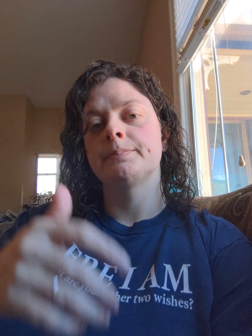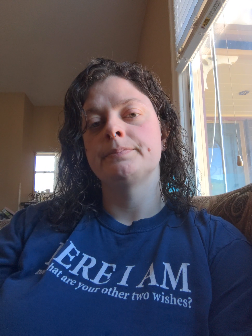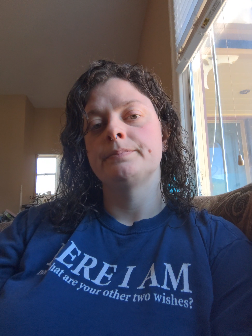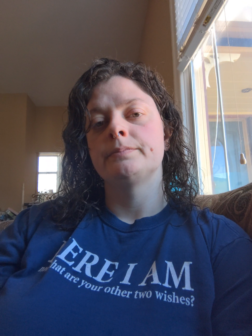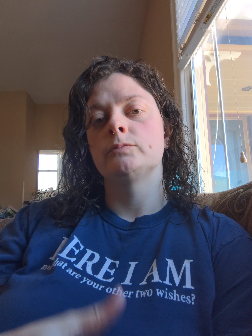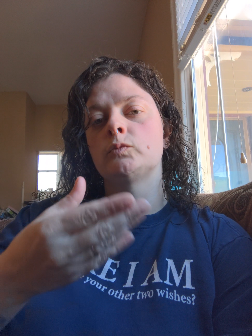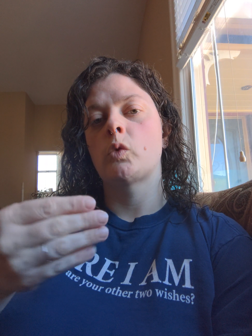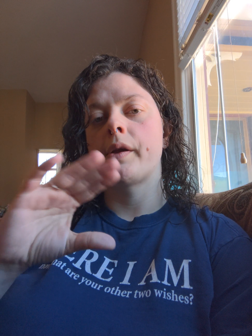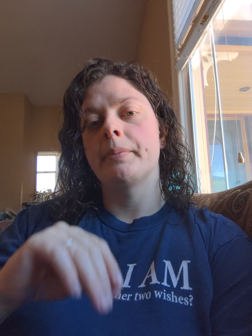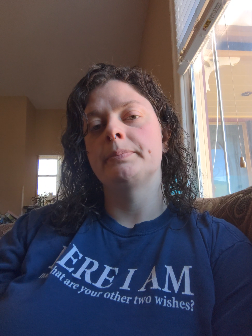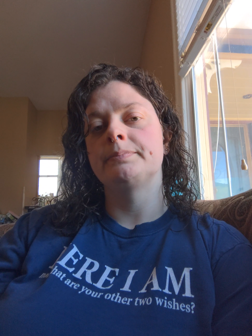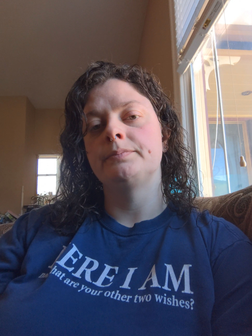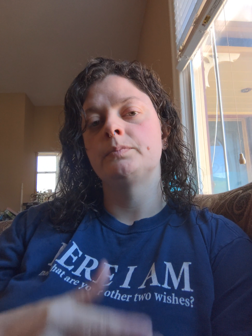story